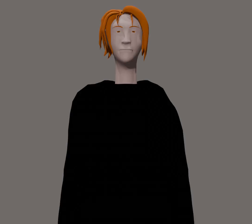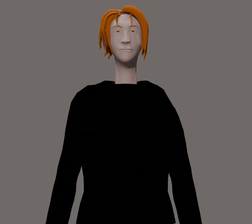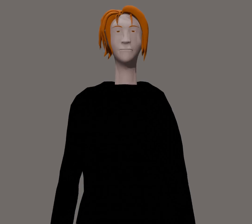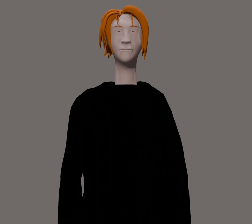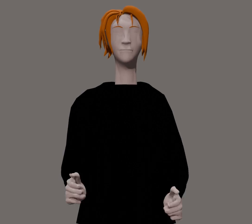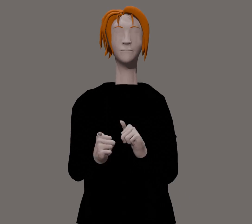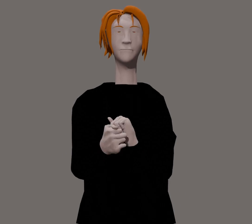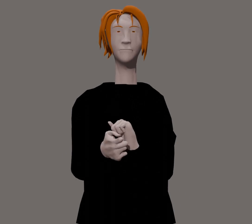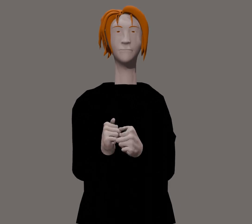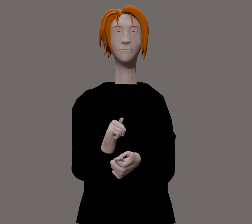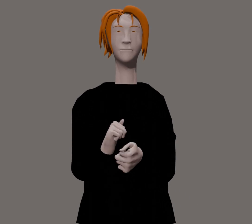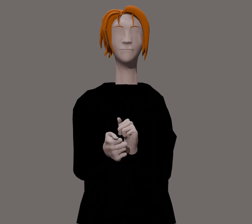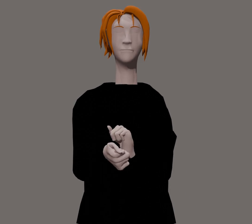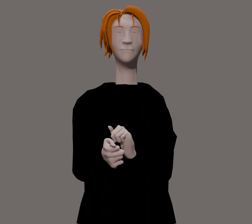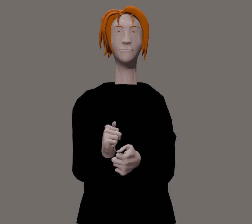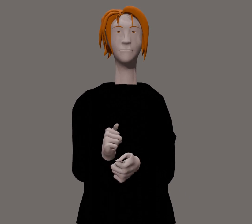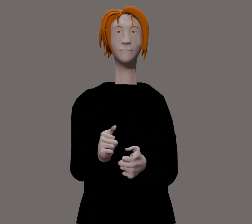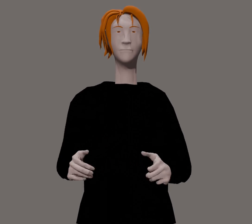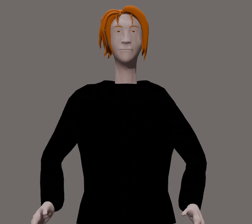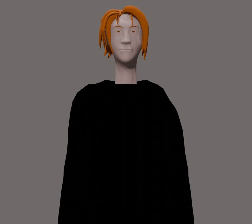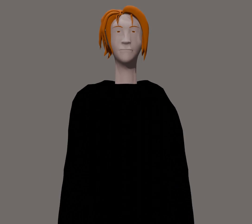Compete